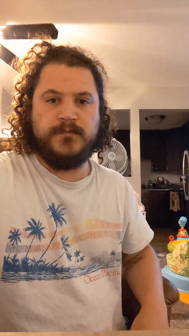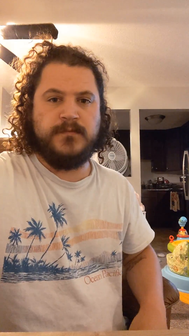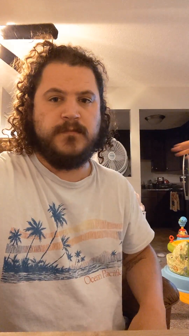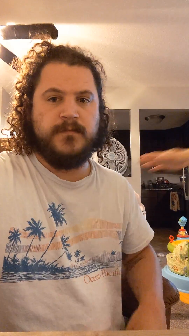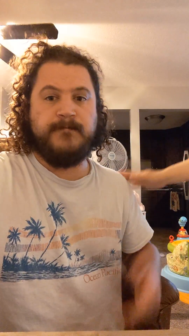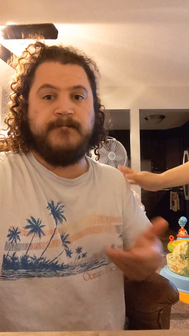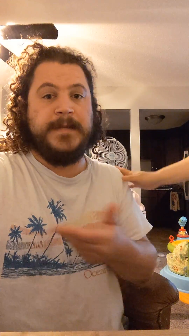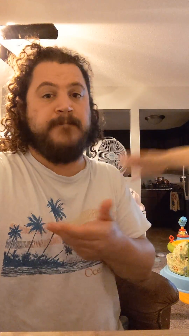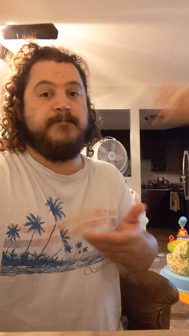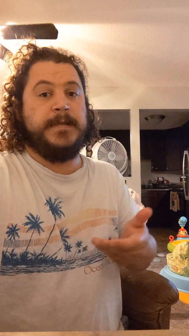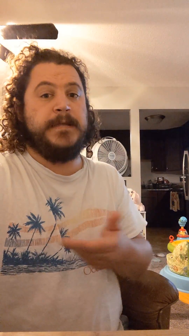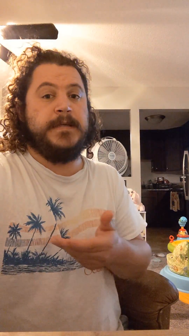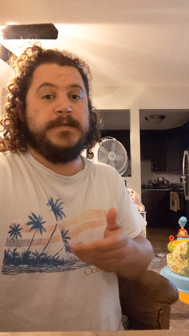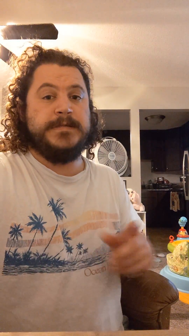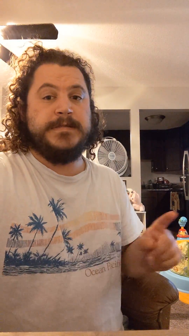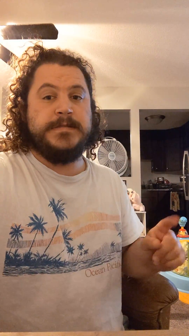baby